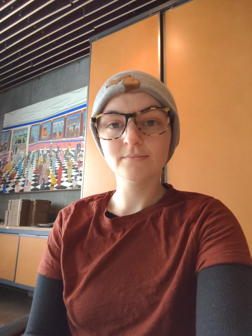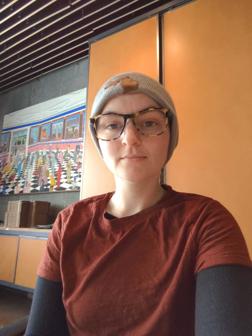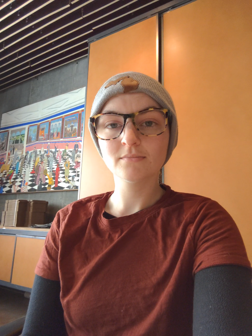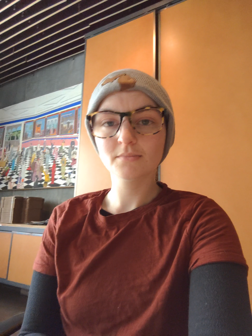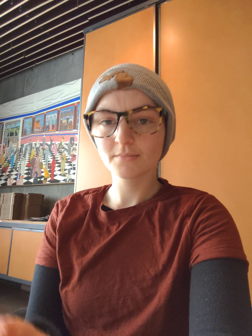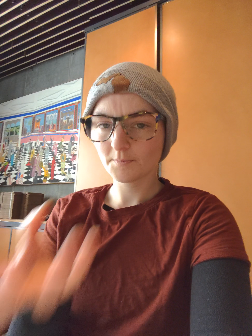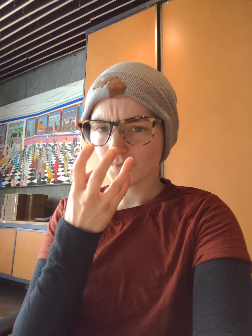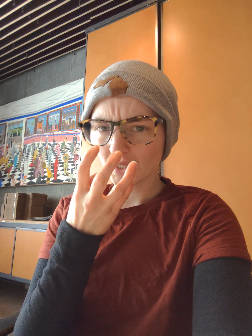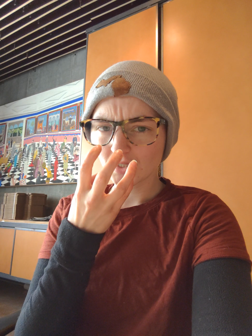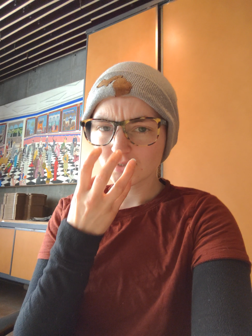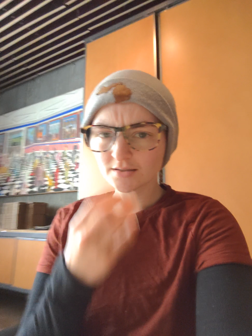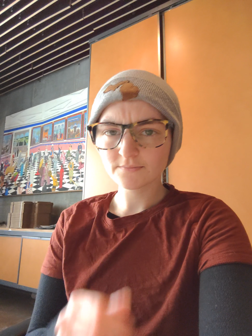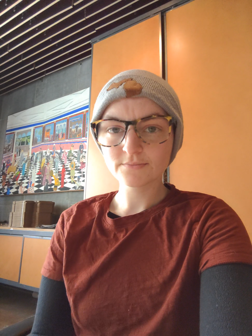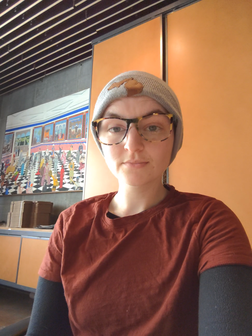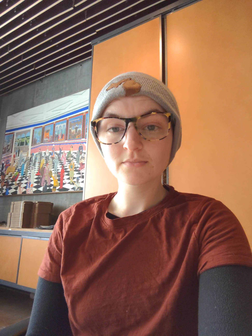mad